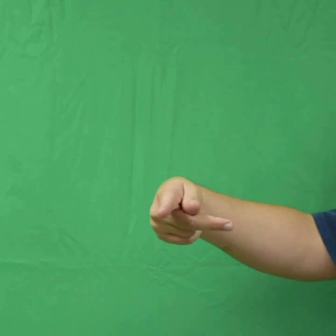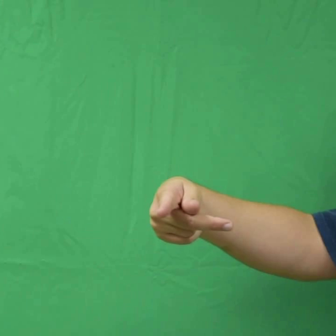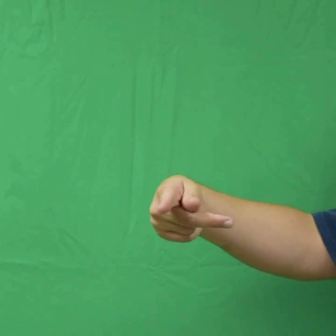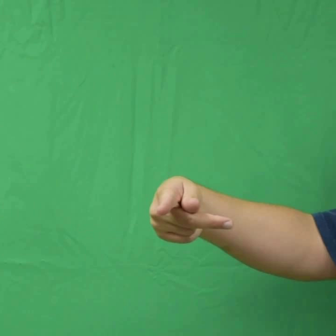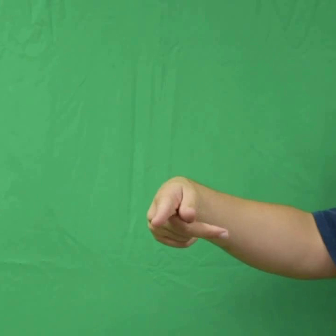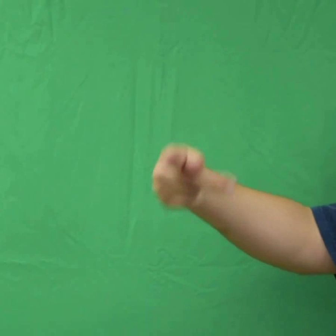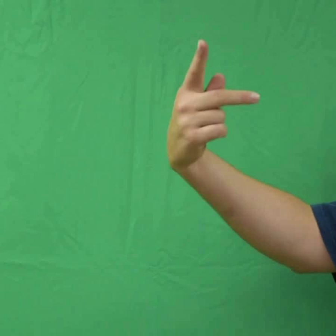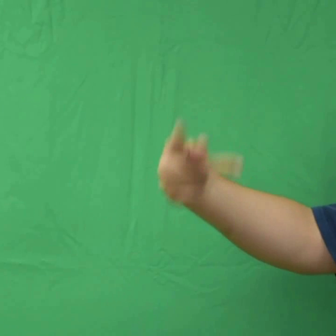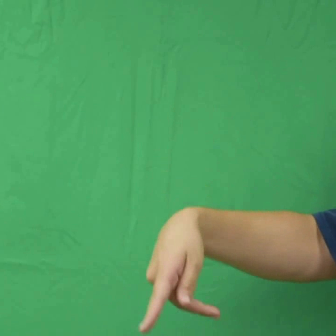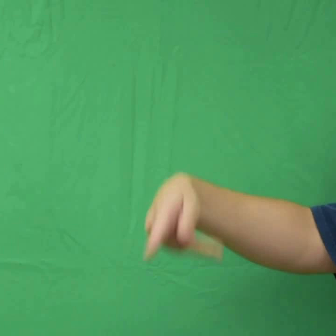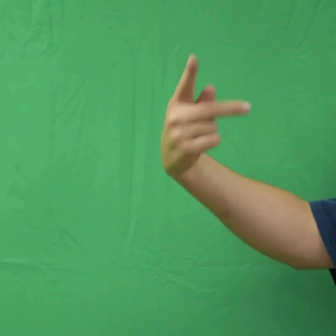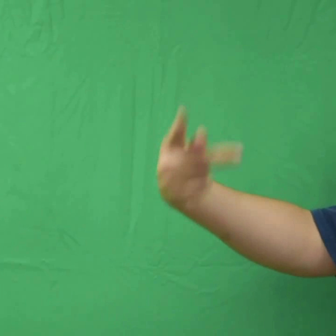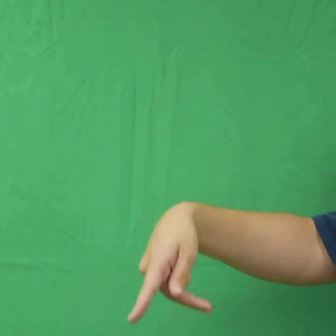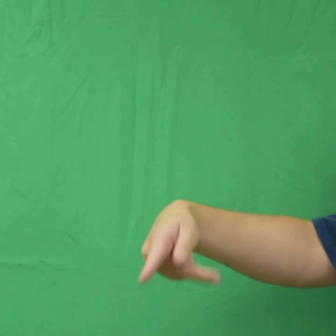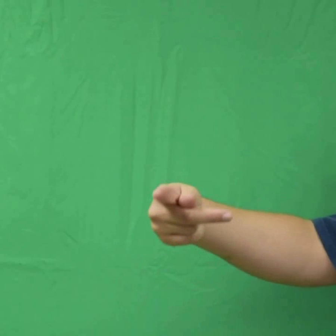K